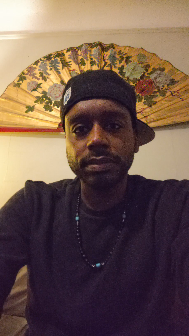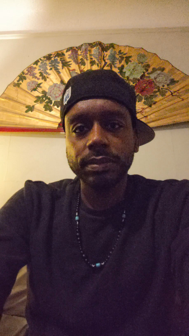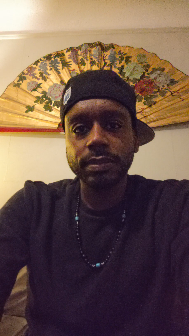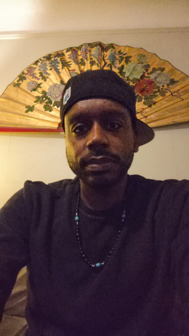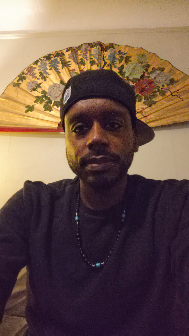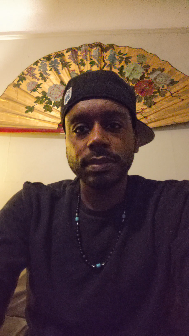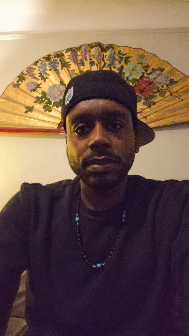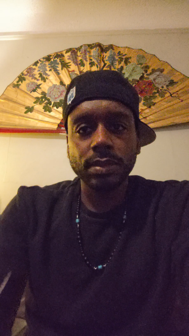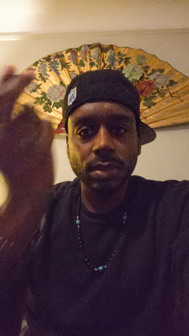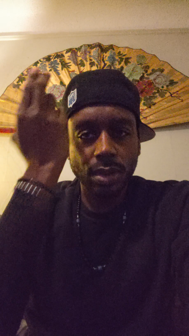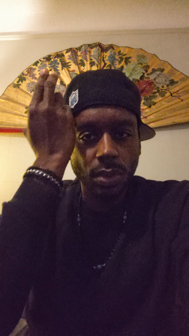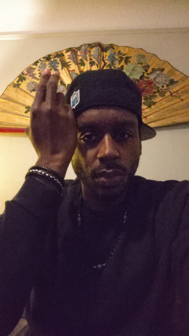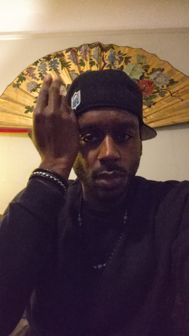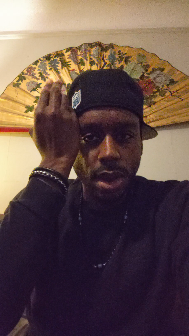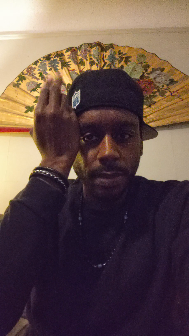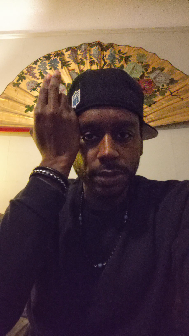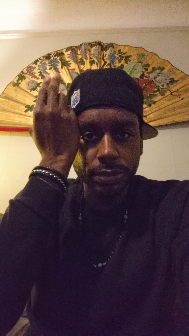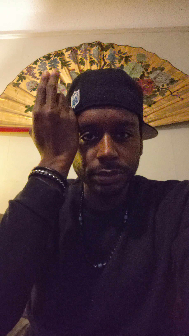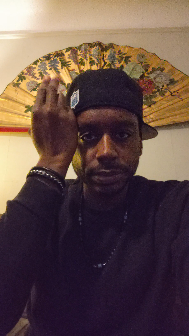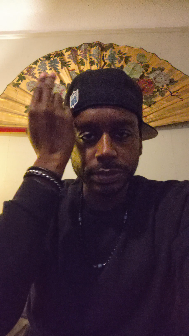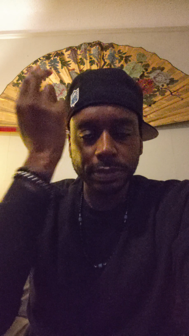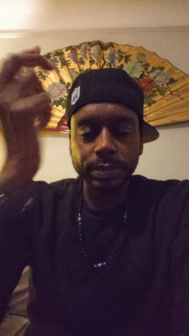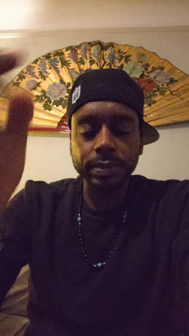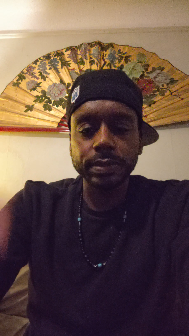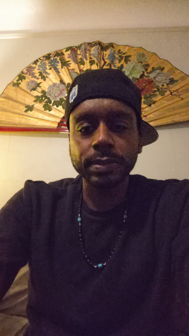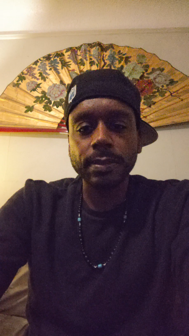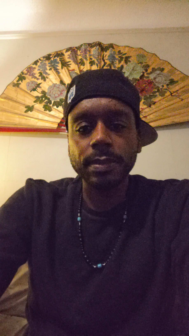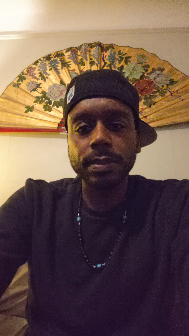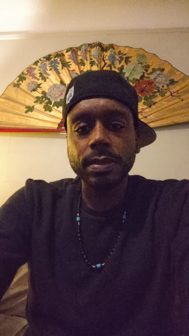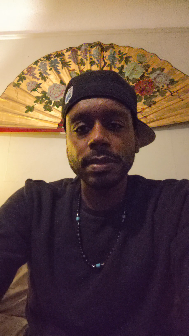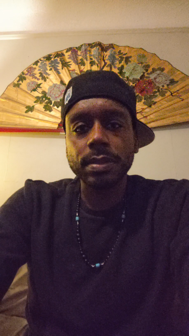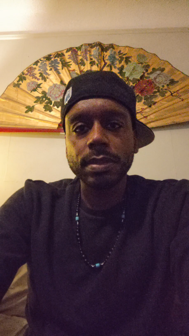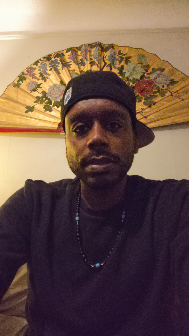rabbit